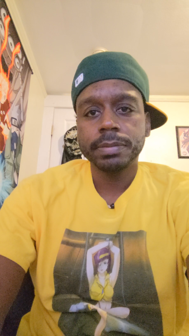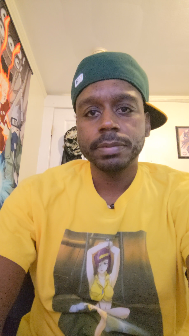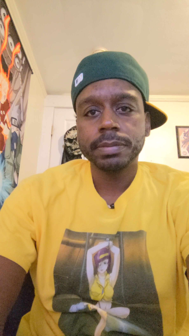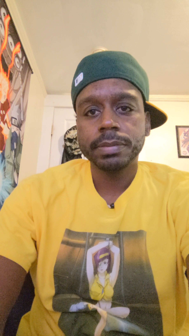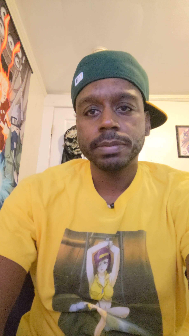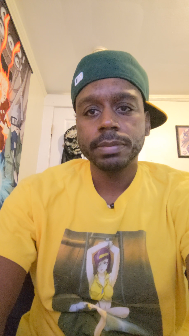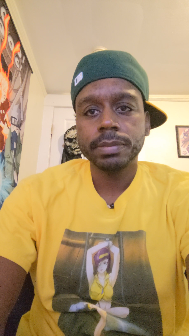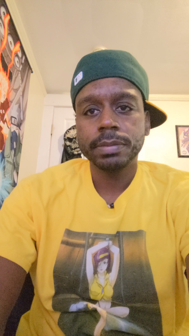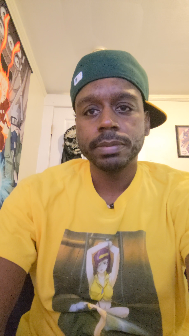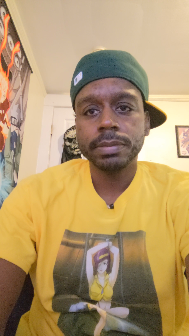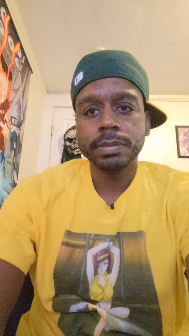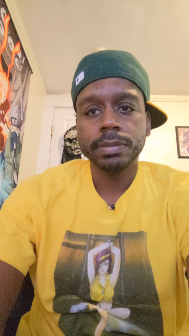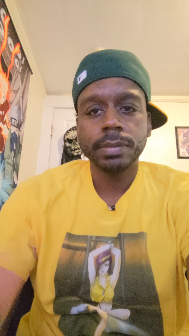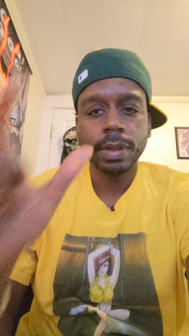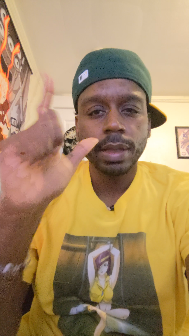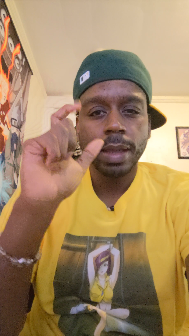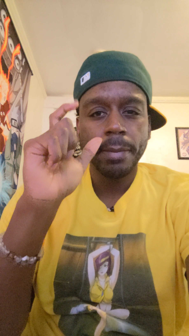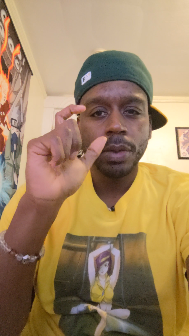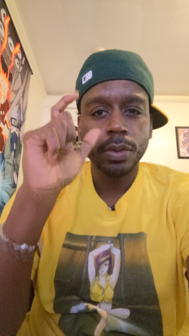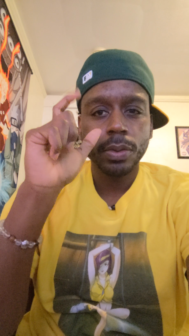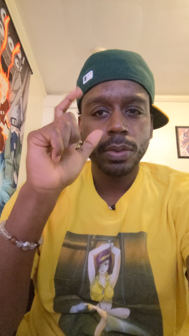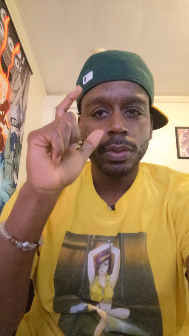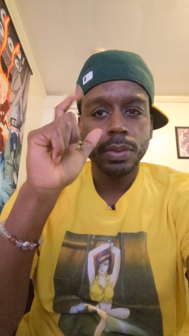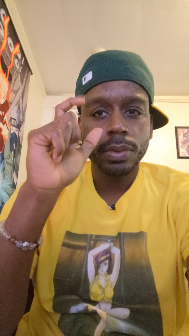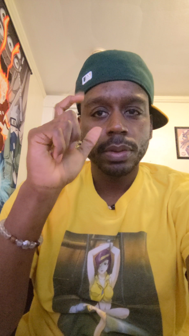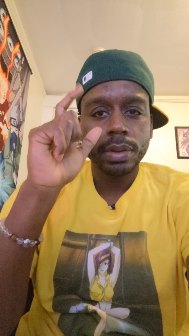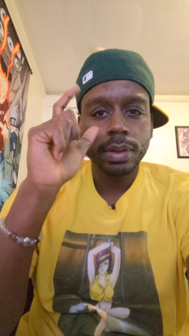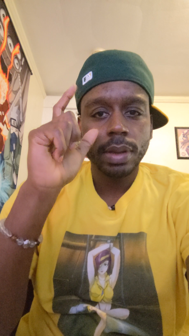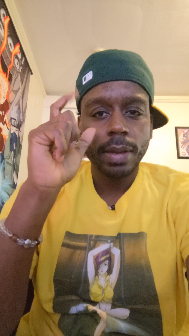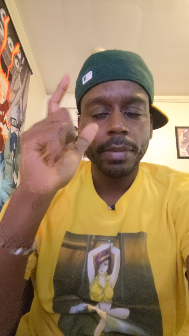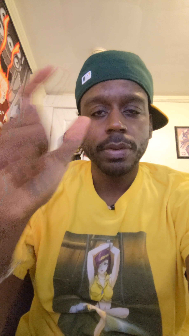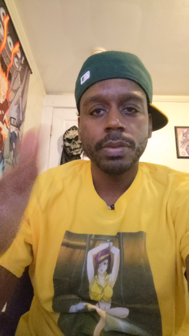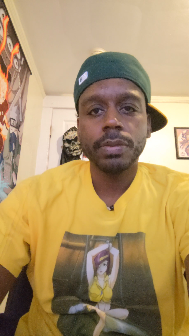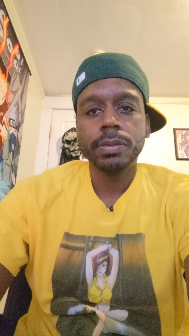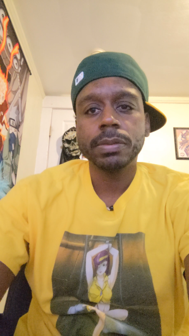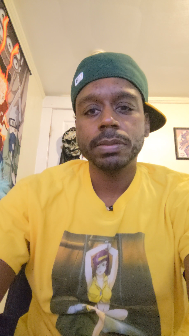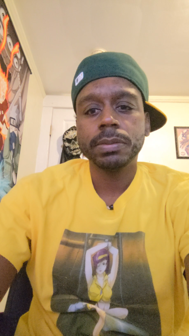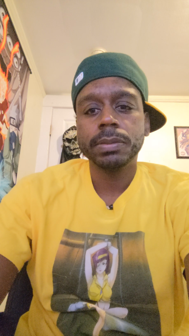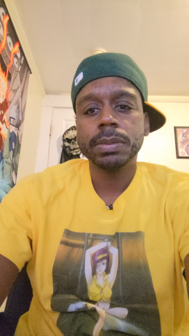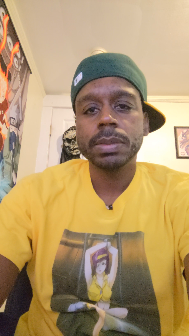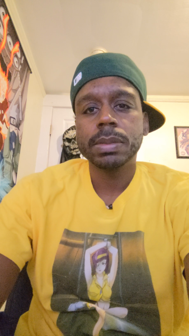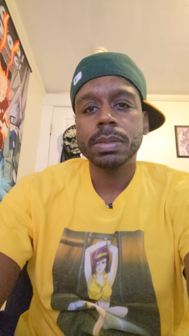camera